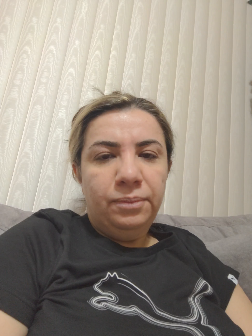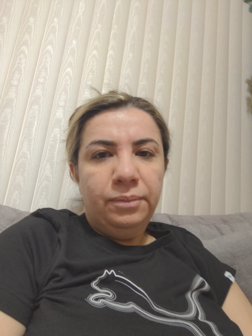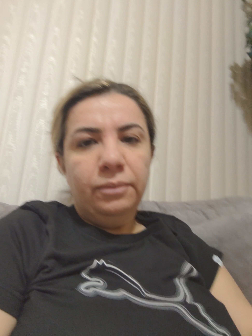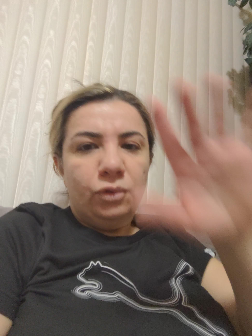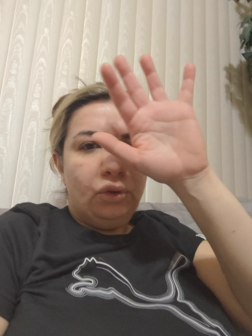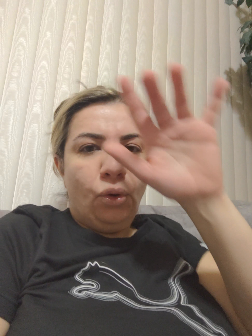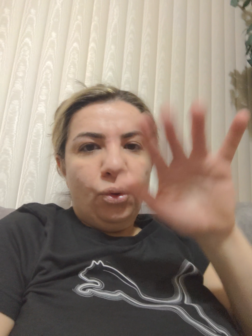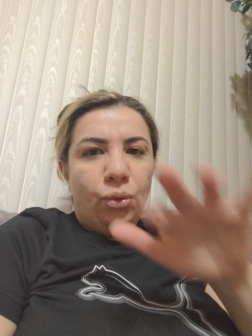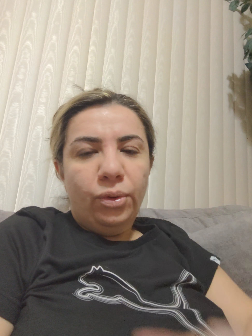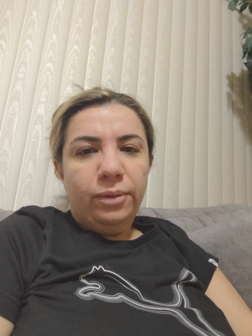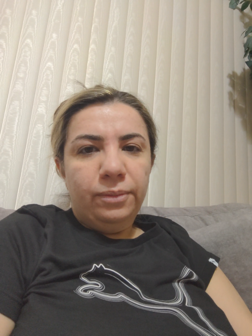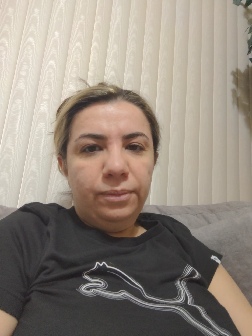snow